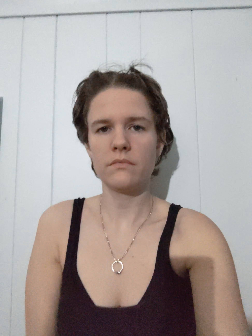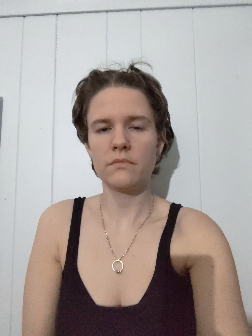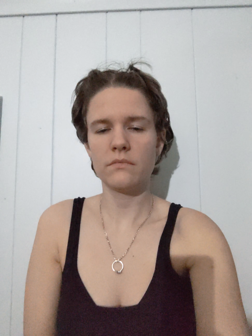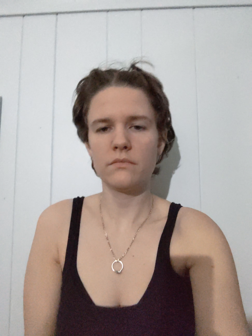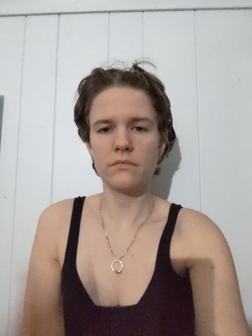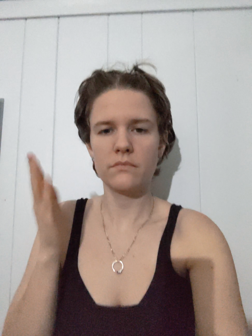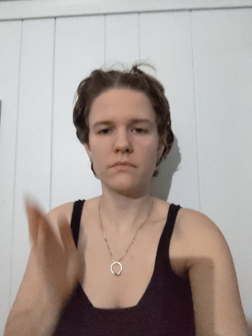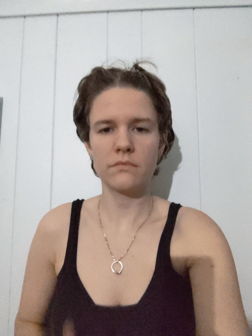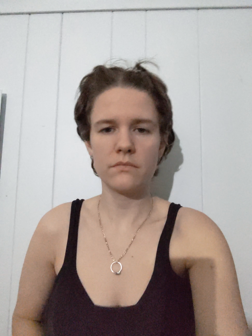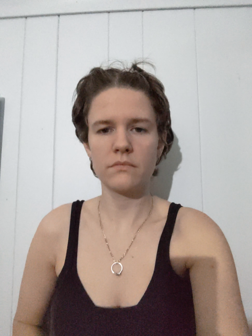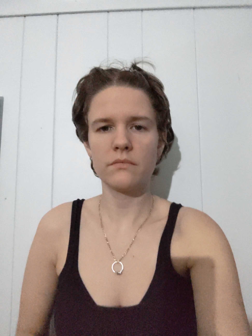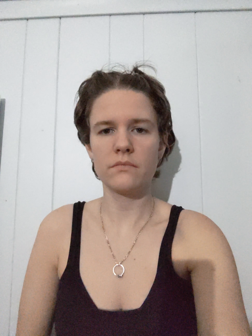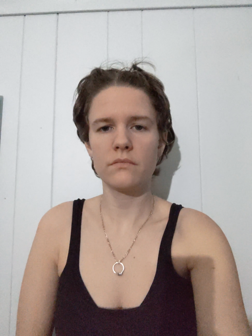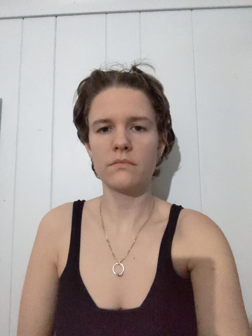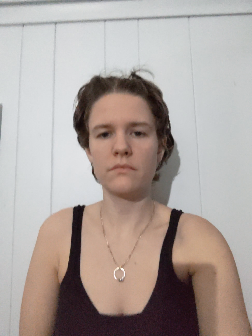beside